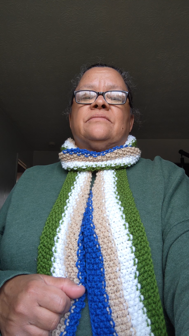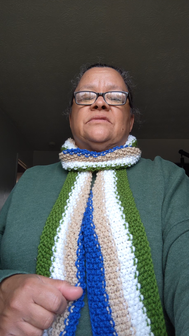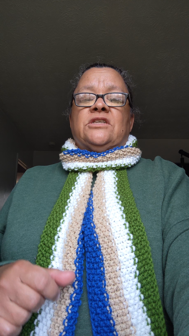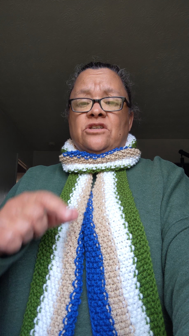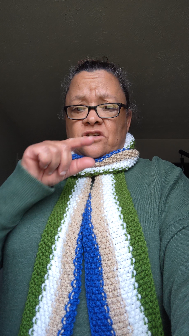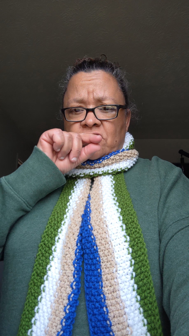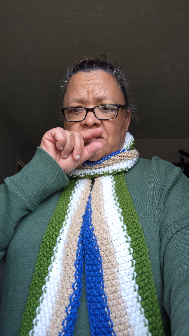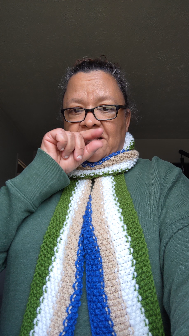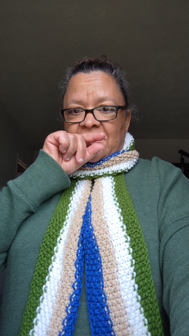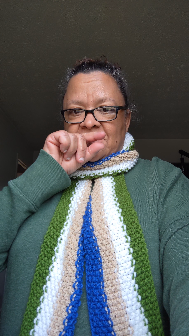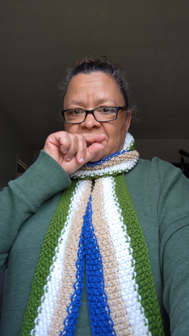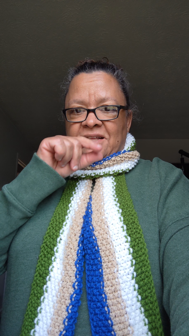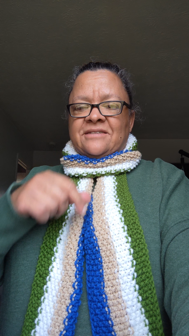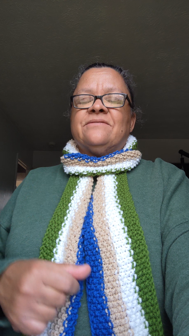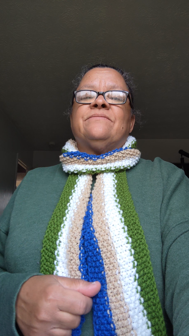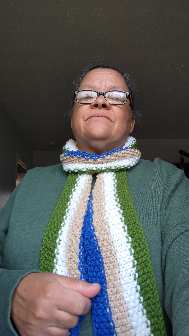chicken